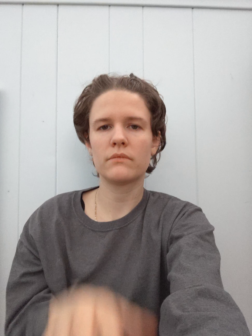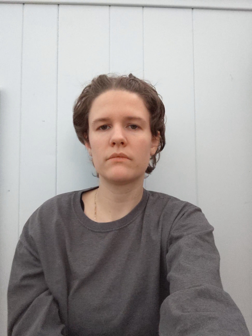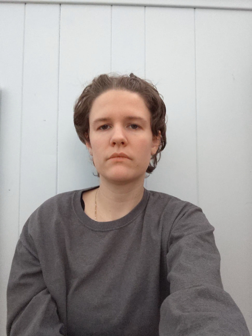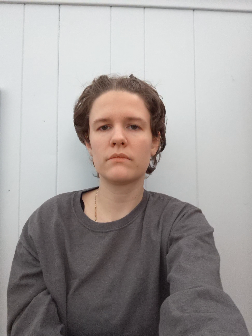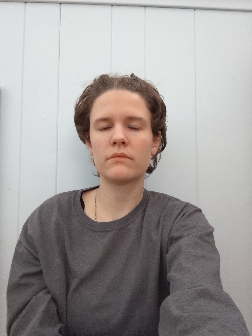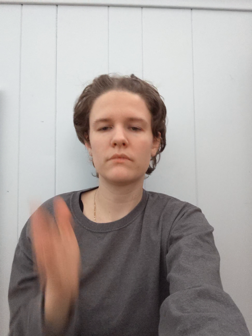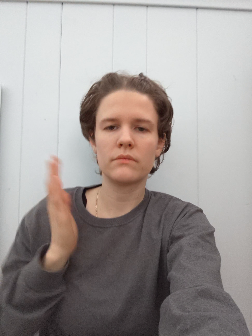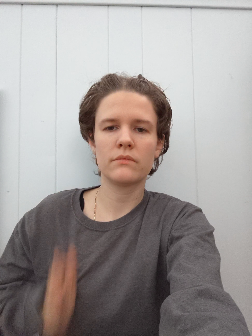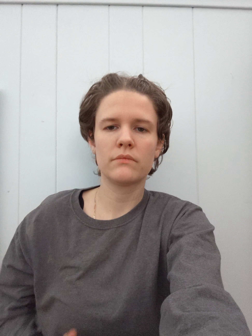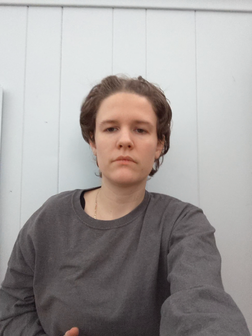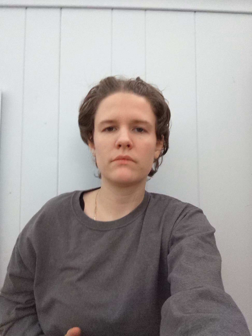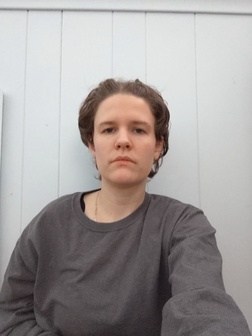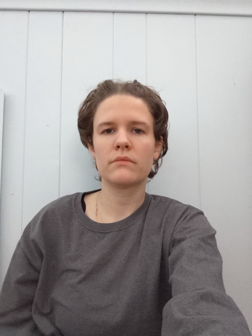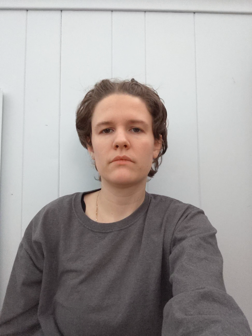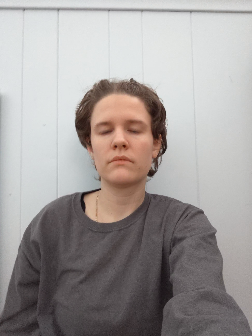beside